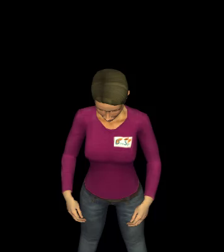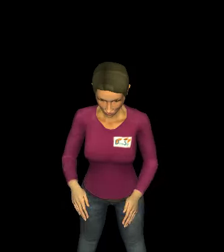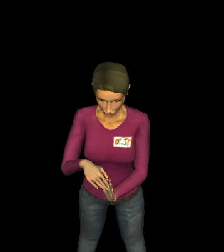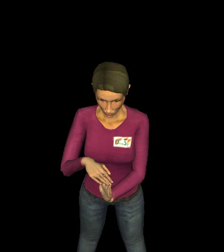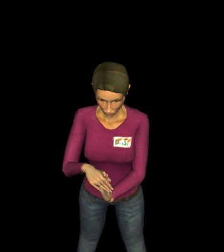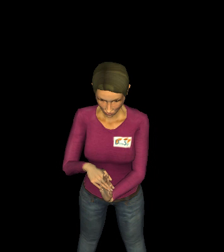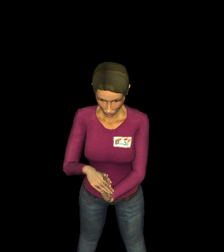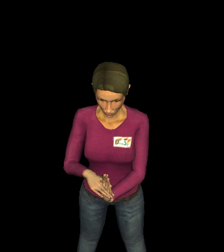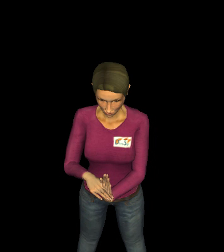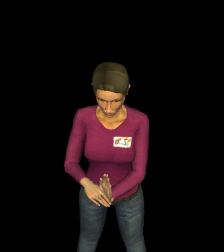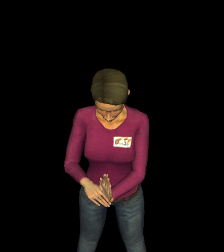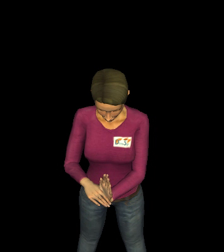قائمة